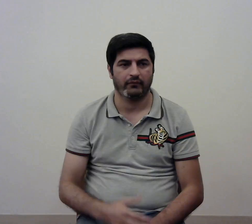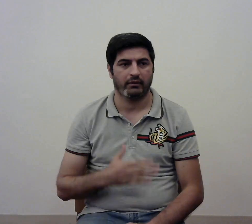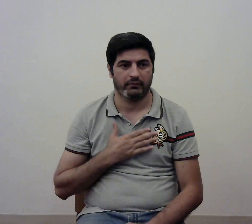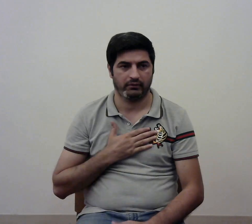mən